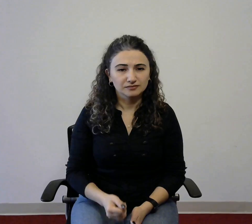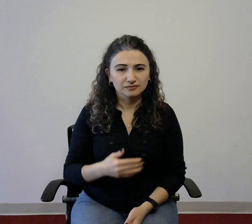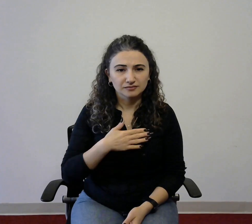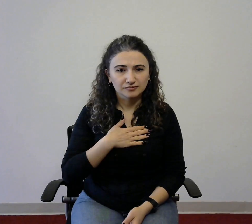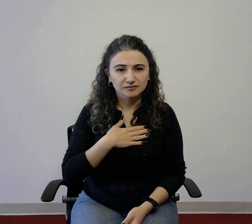mən